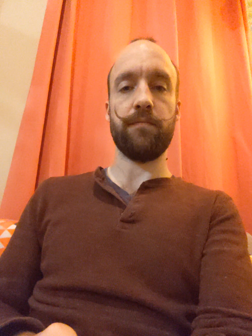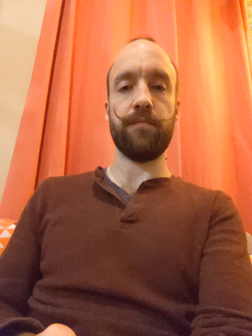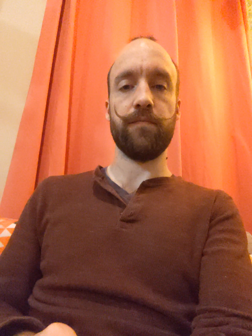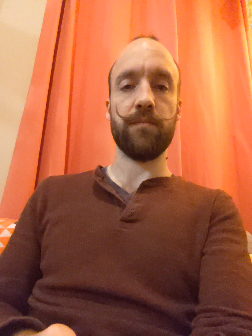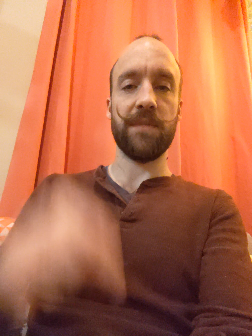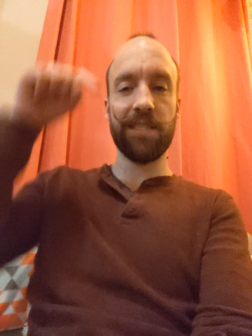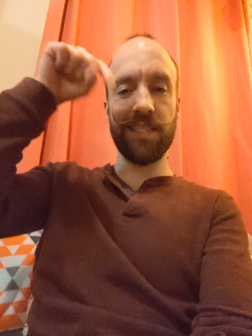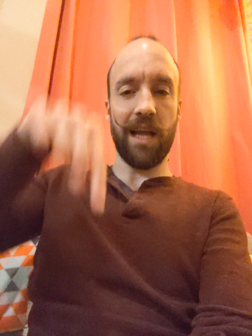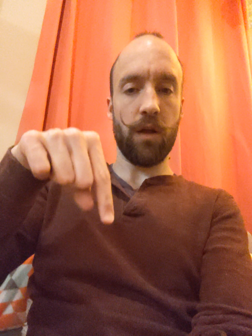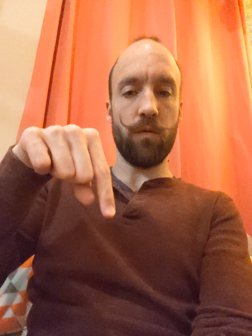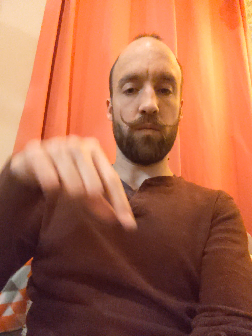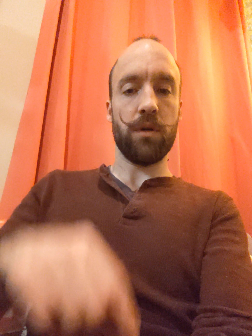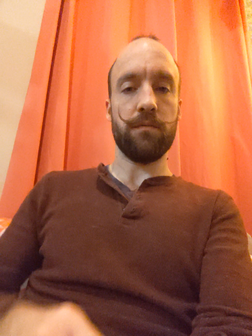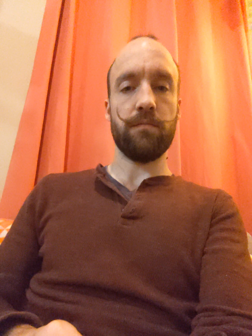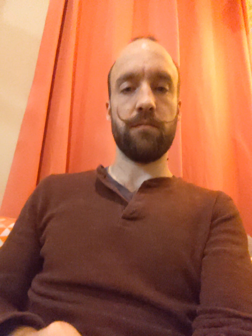down